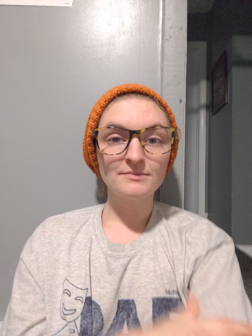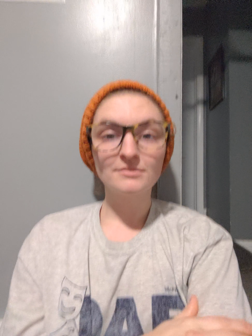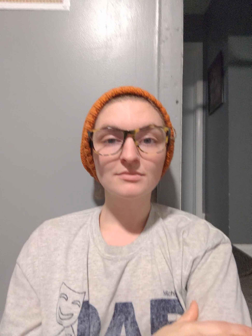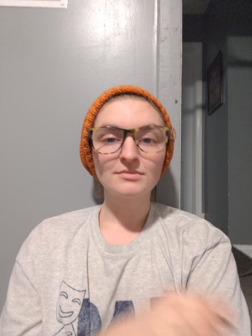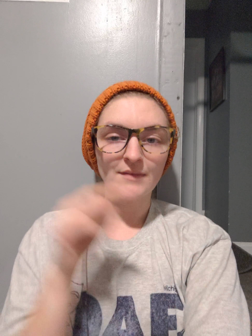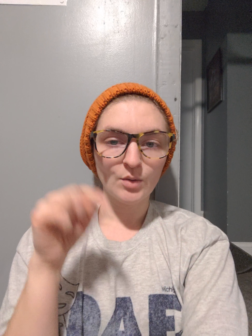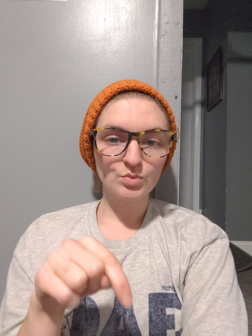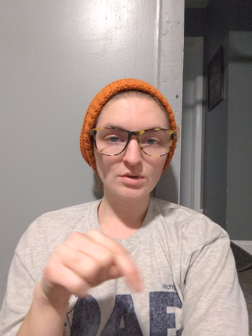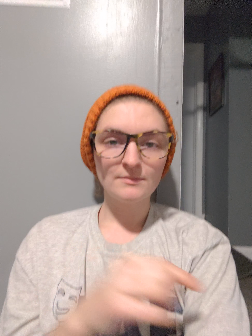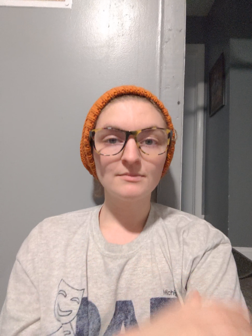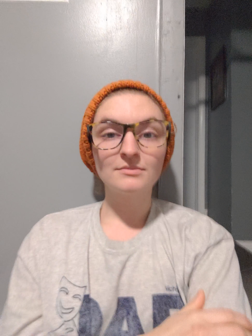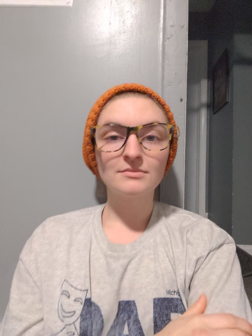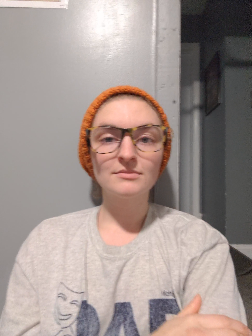down